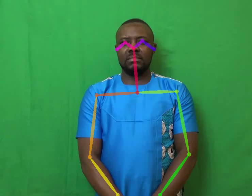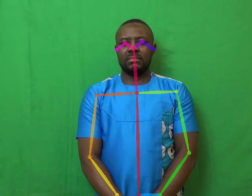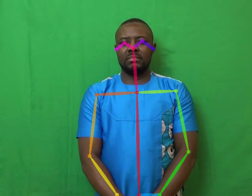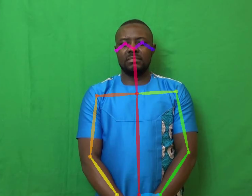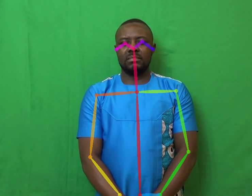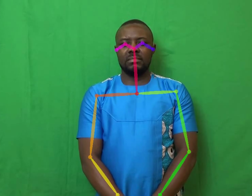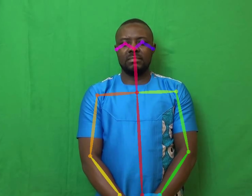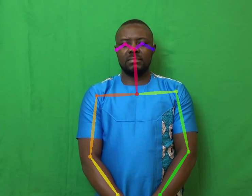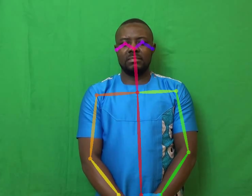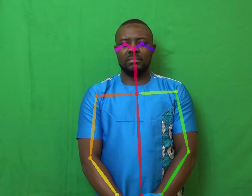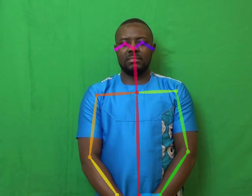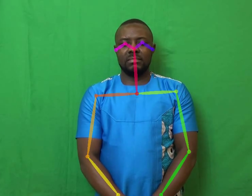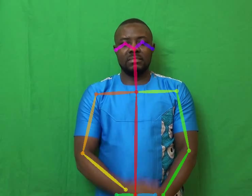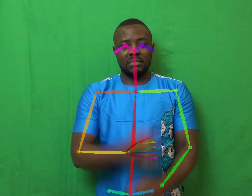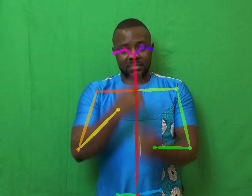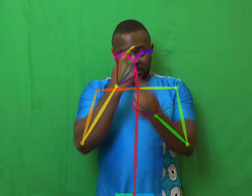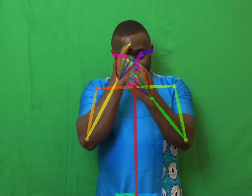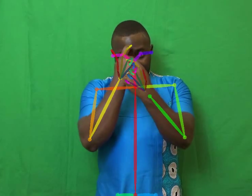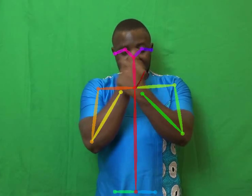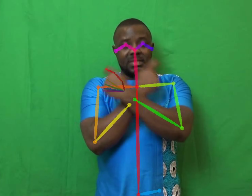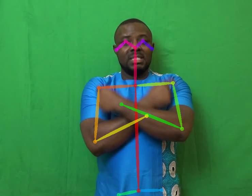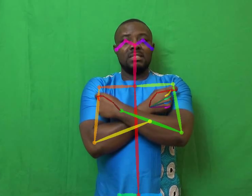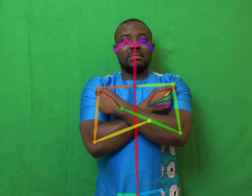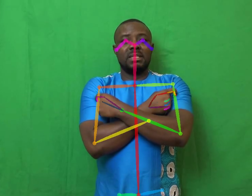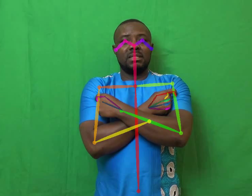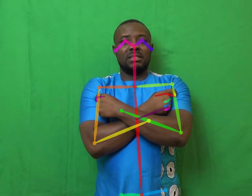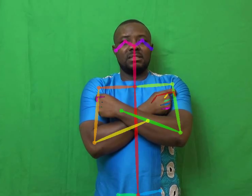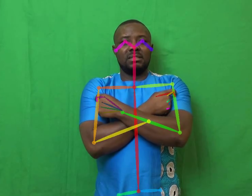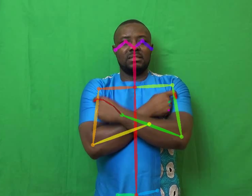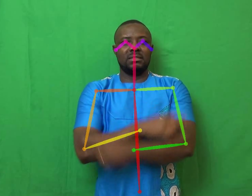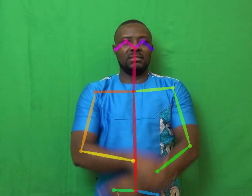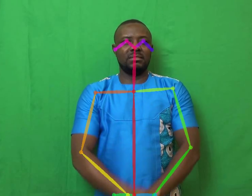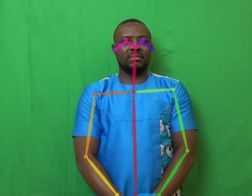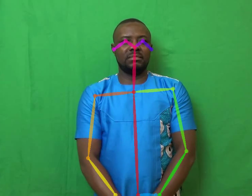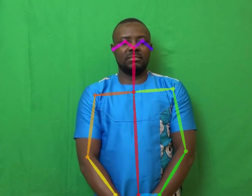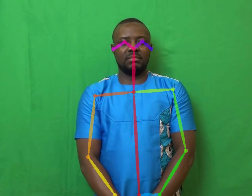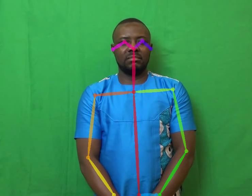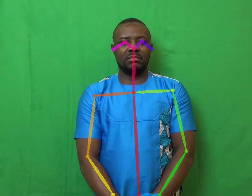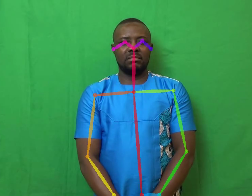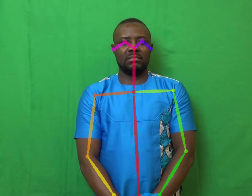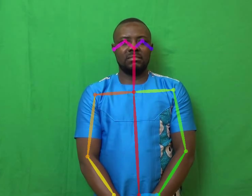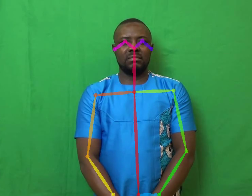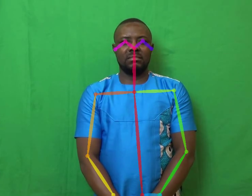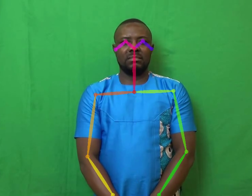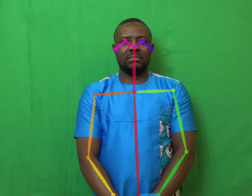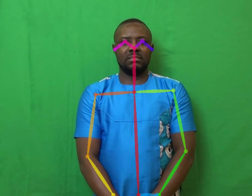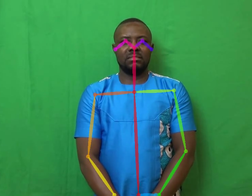Spain